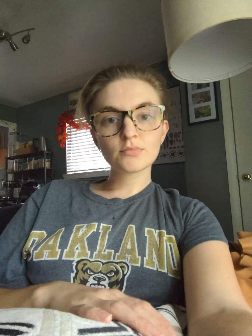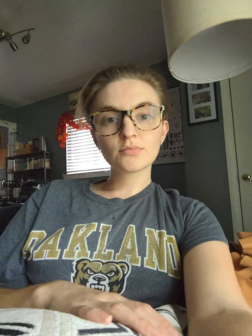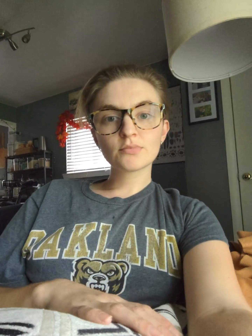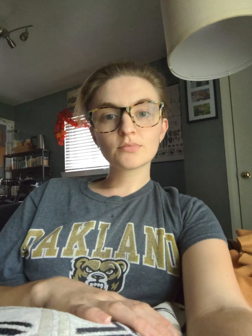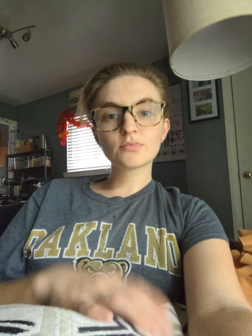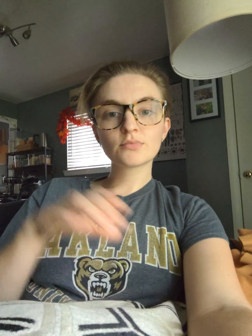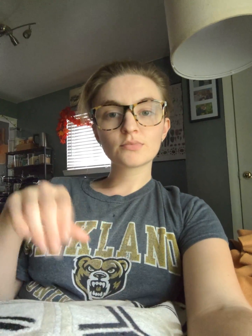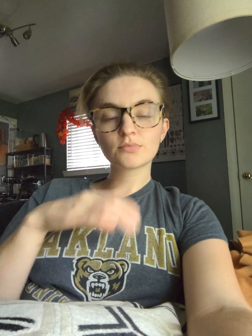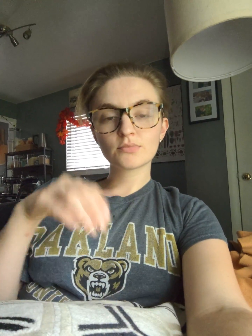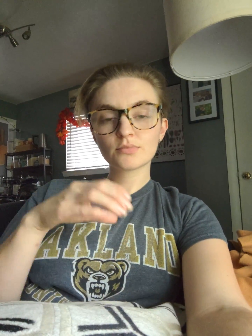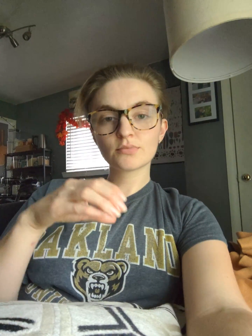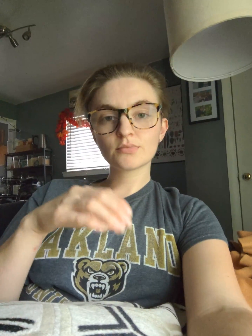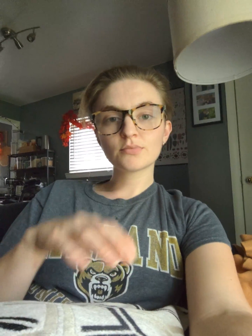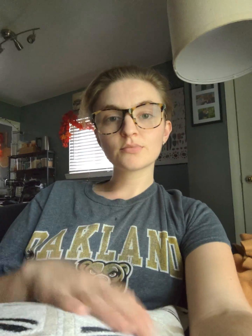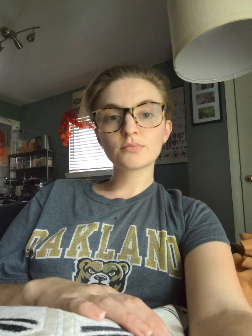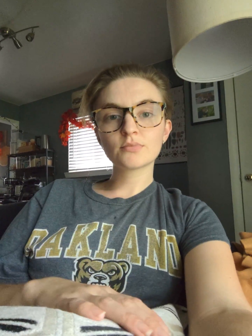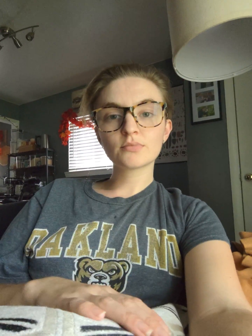does